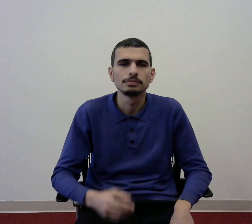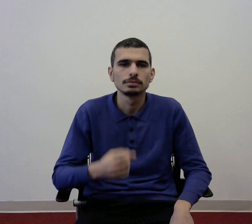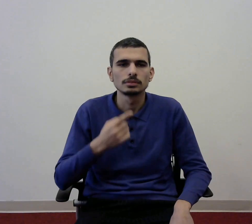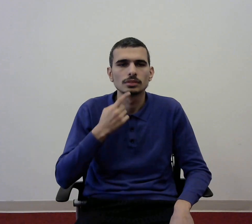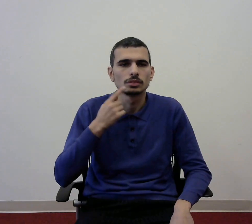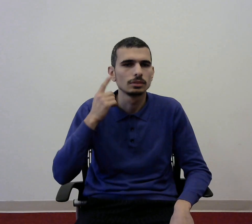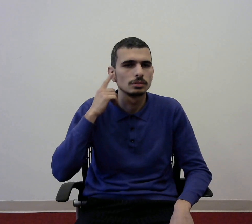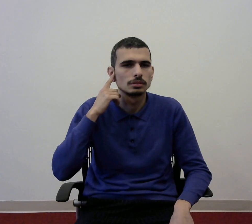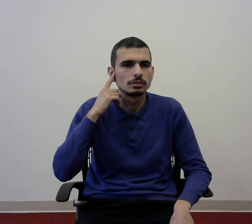eşitmə məhdüdiyyətli